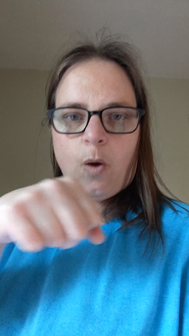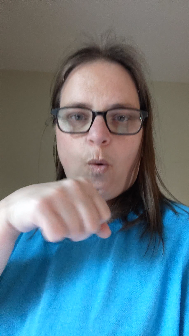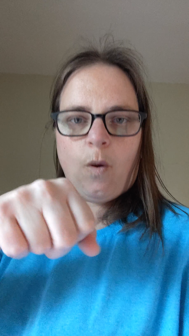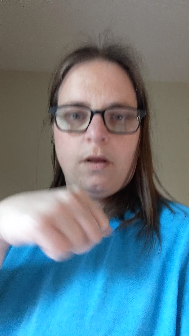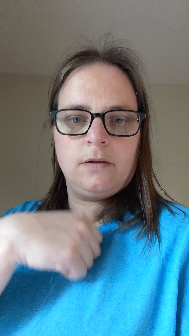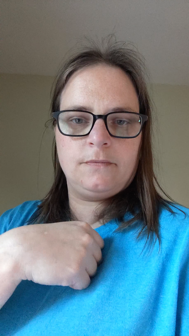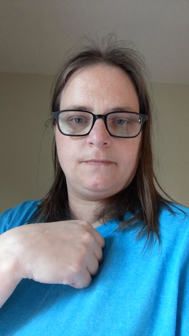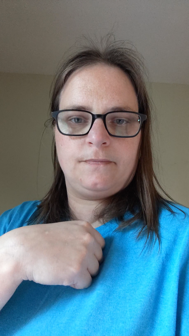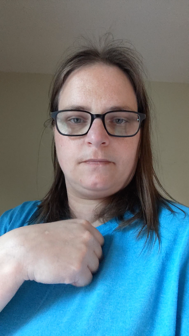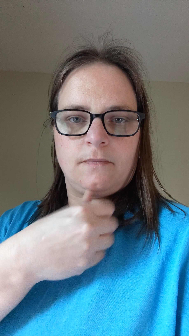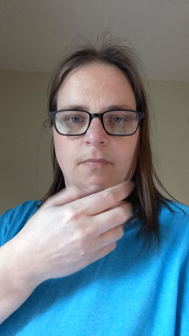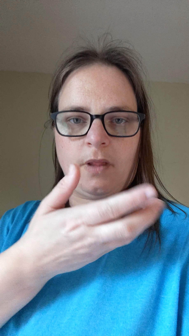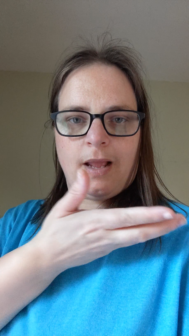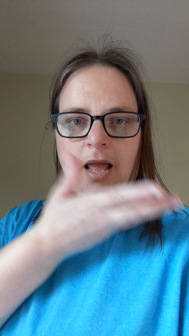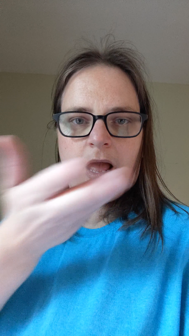carry